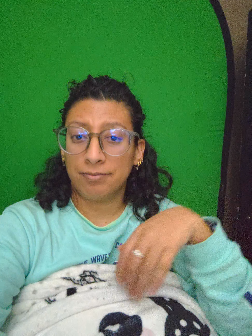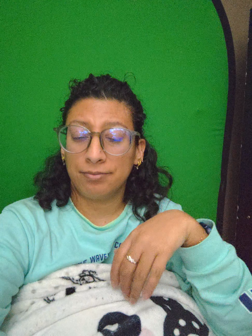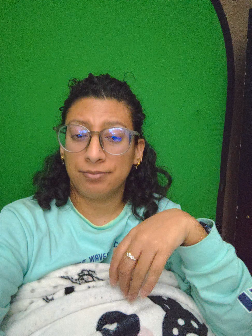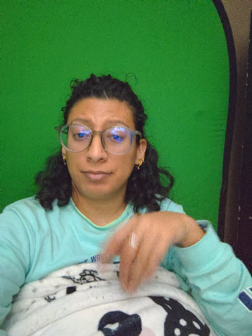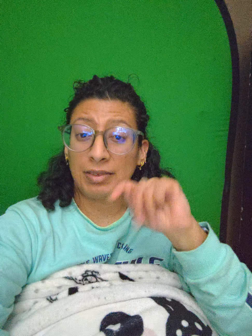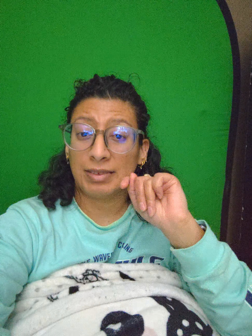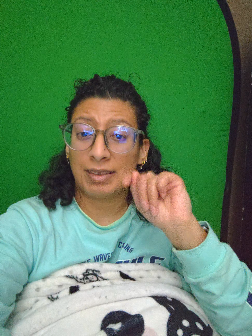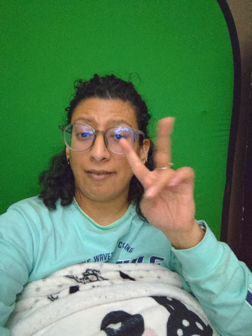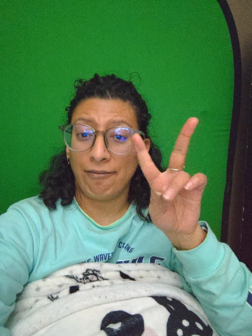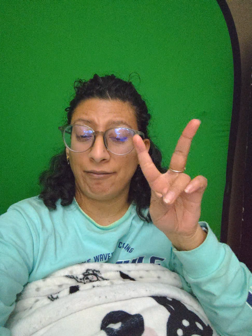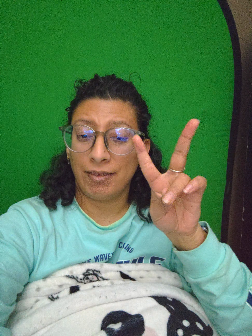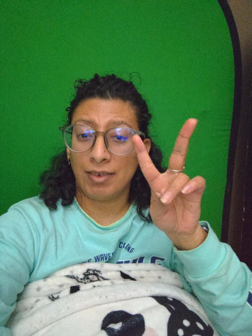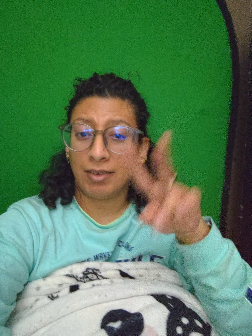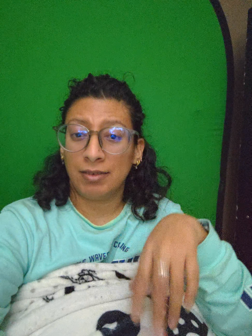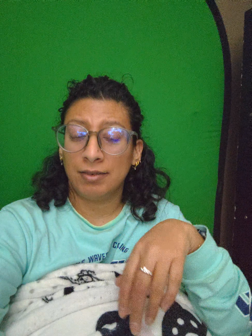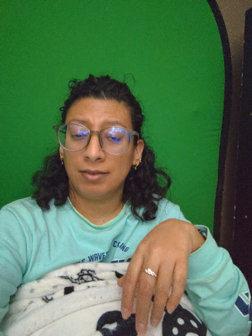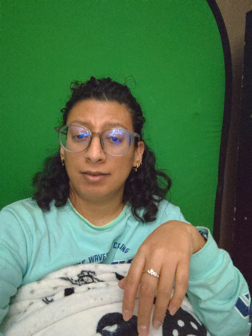TV